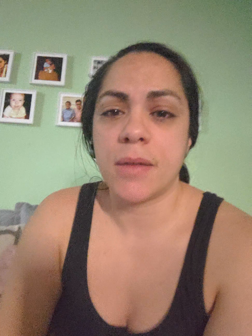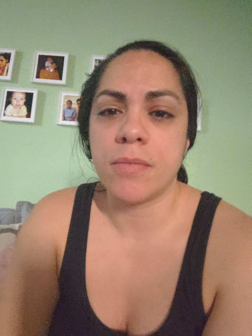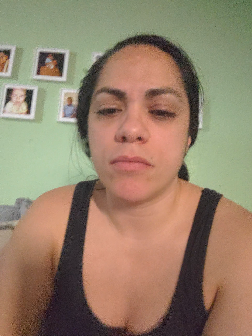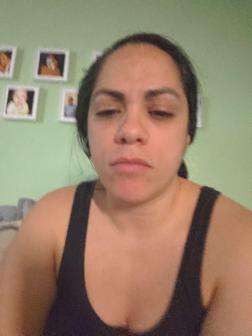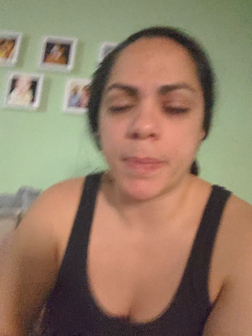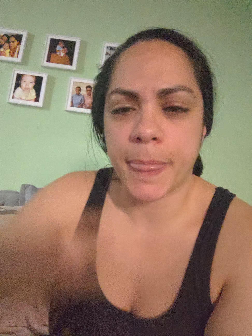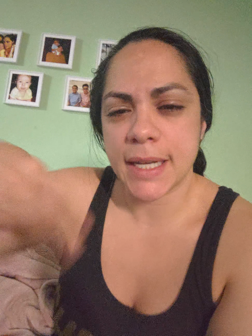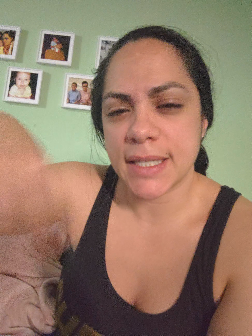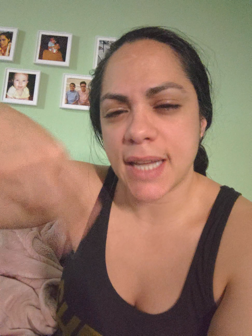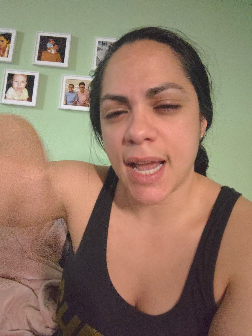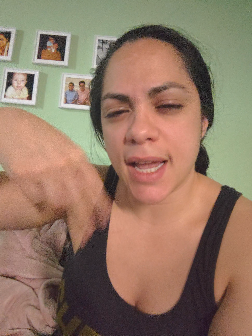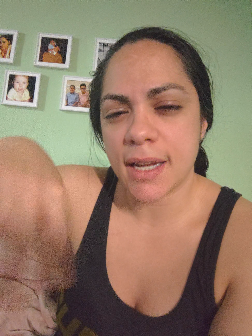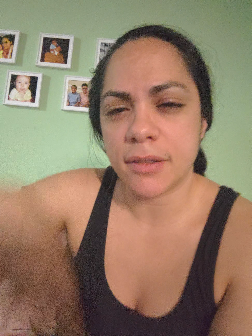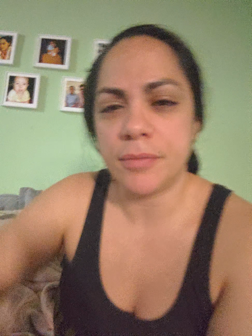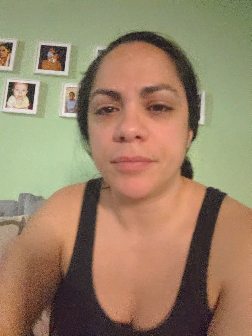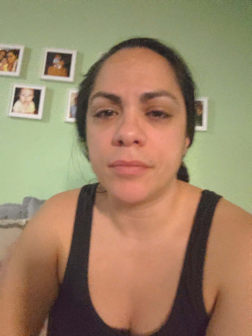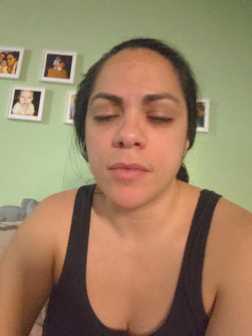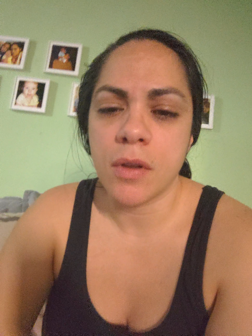dance